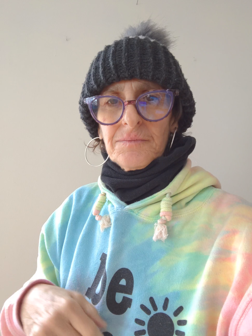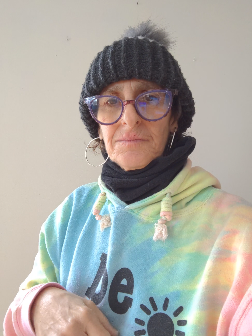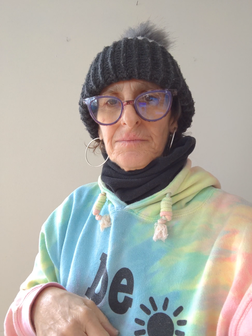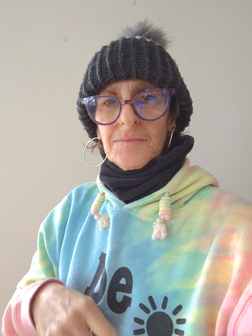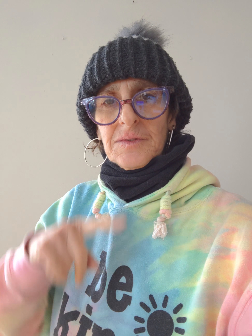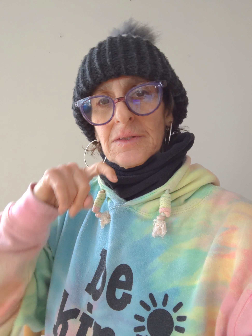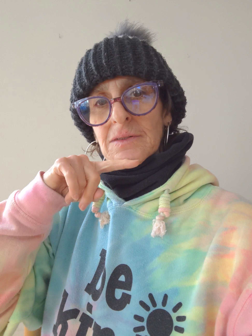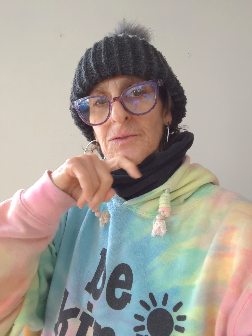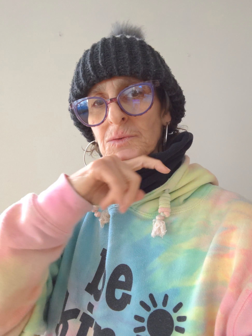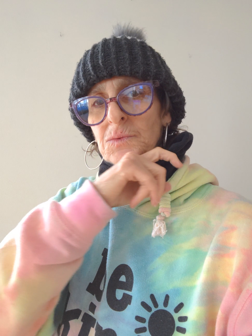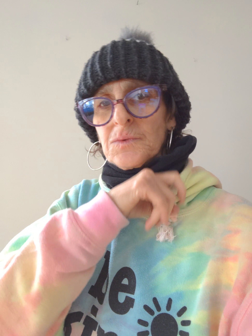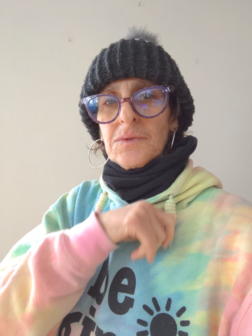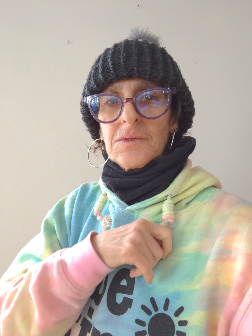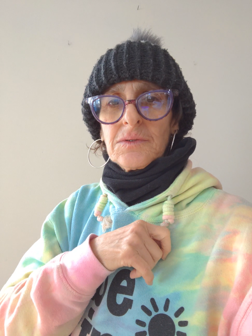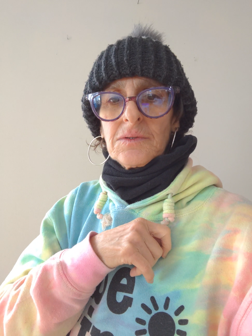cereal